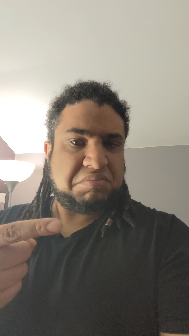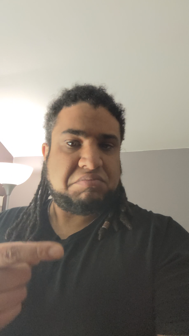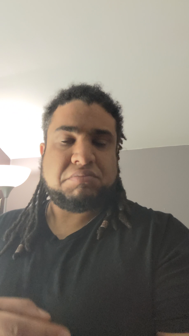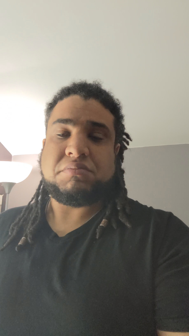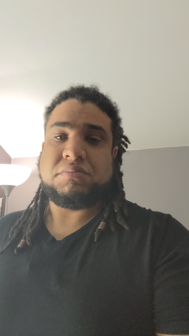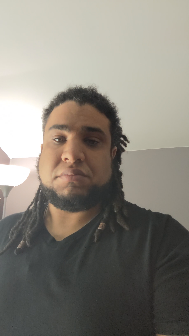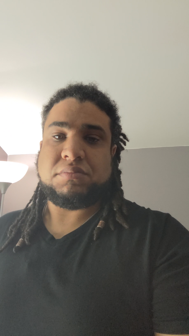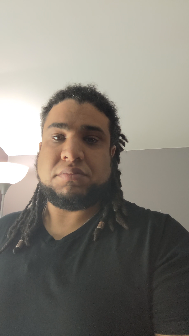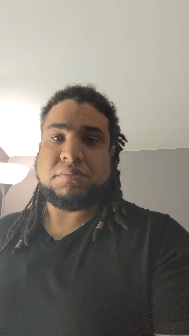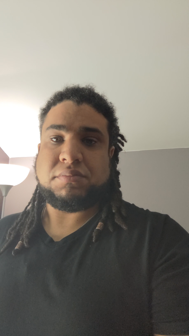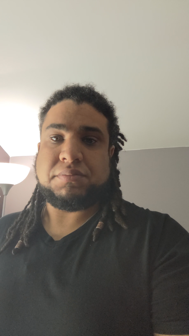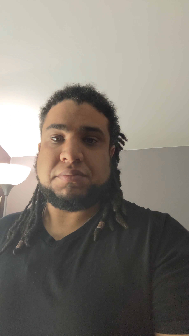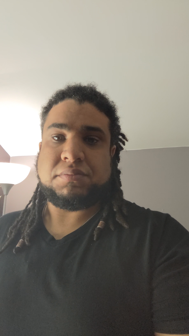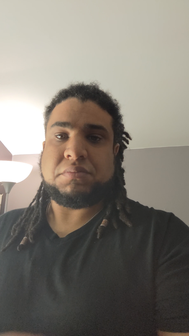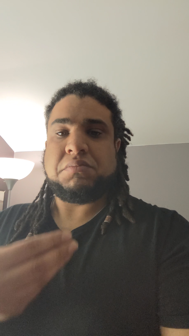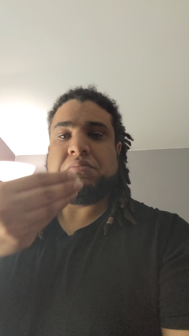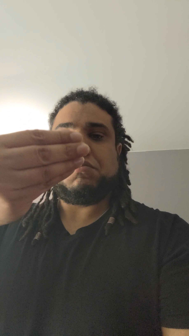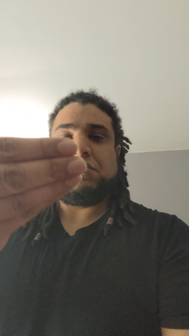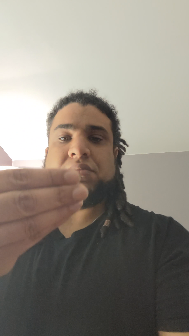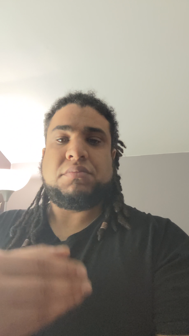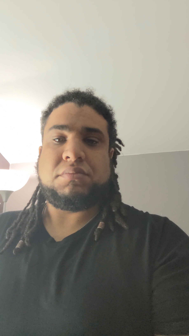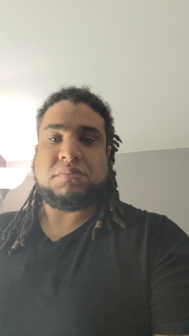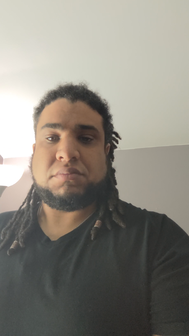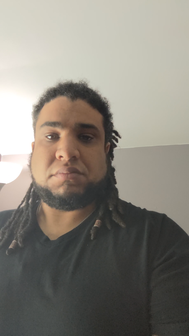buy